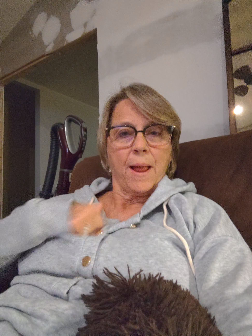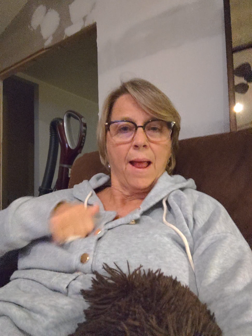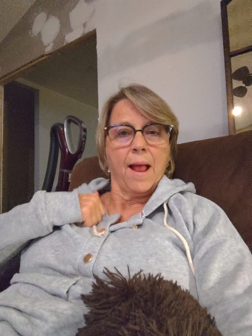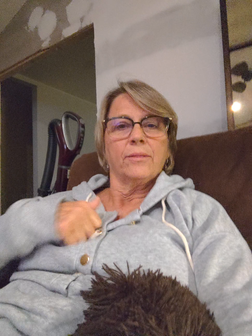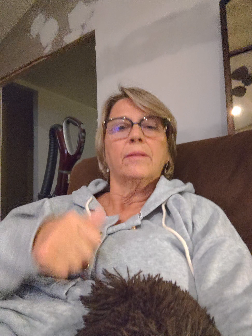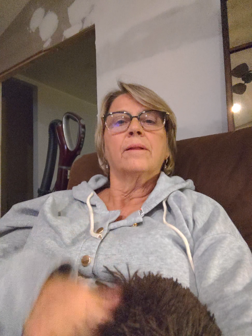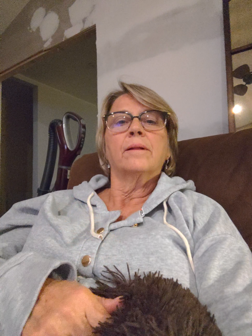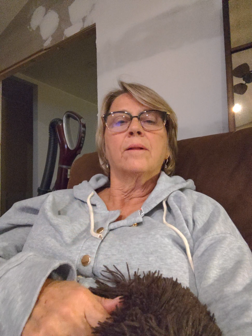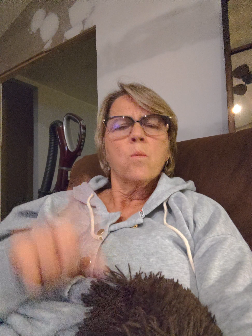bath